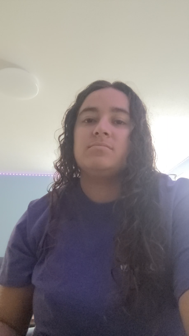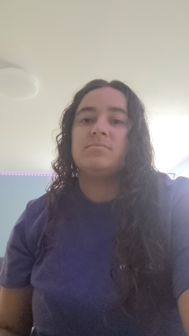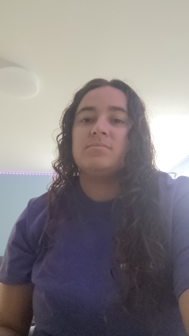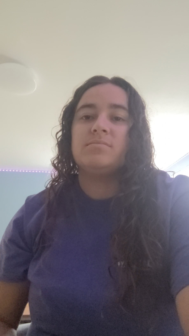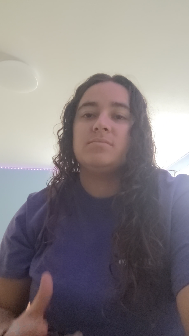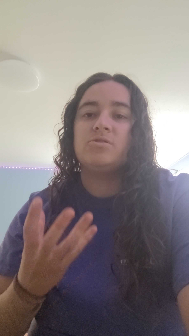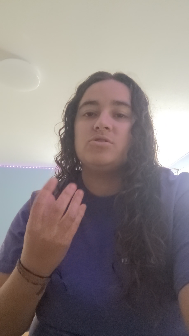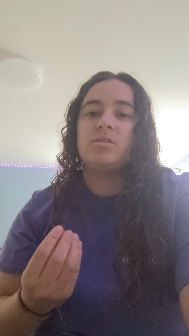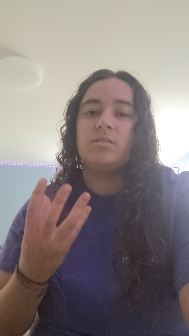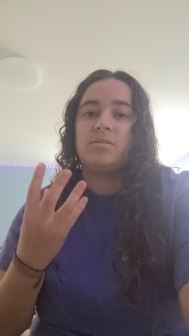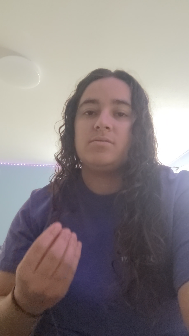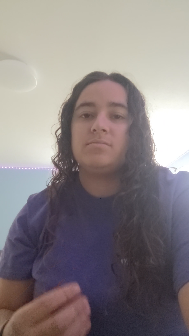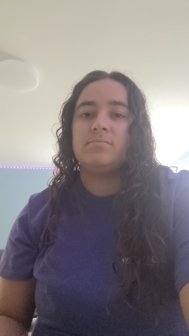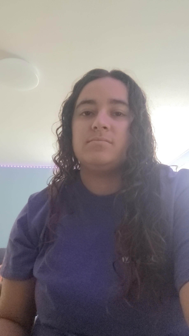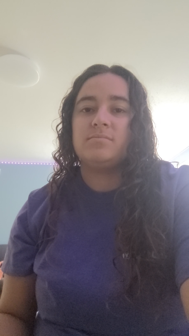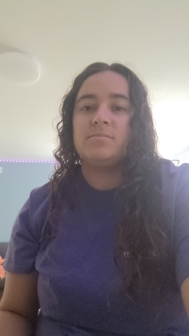gentle